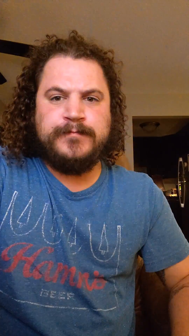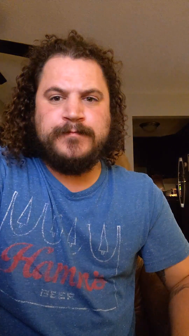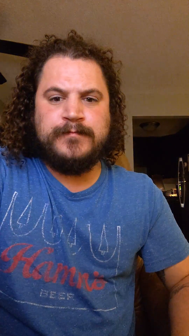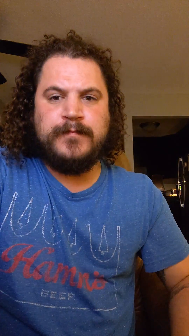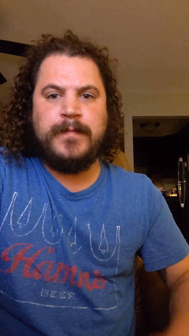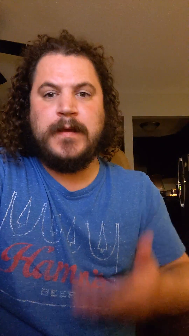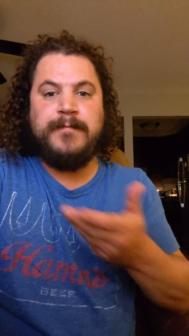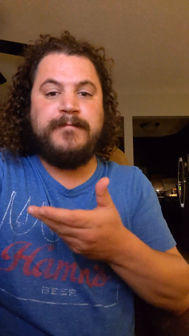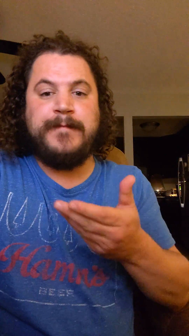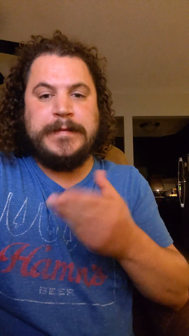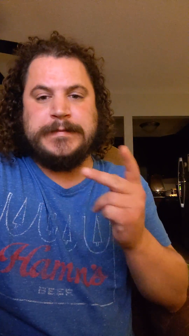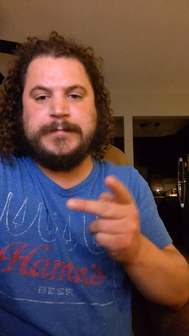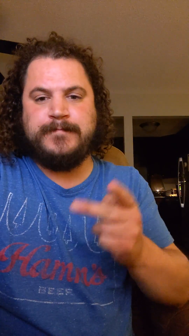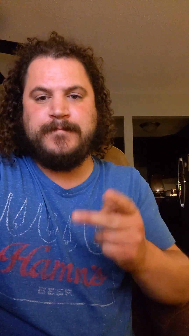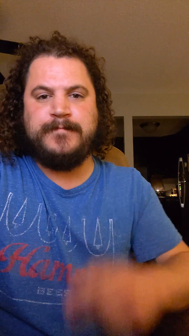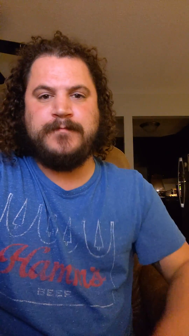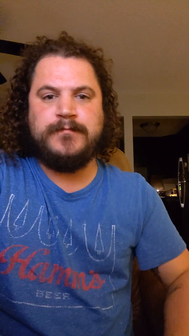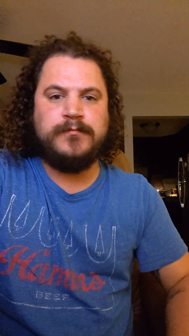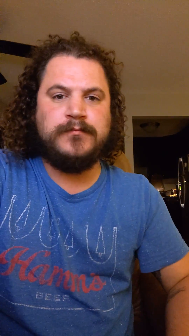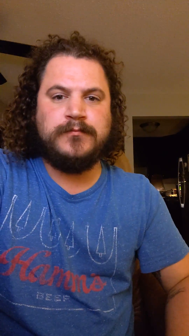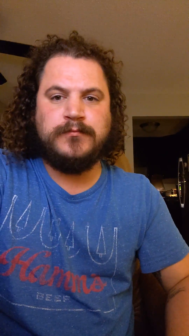babysitter